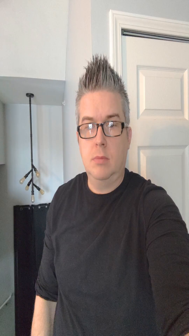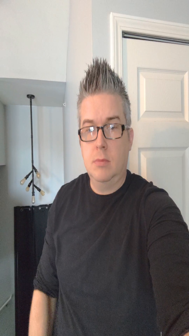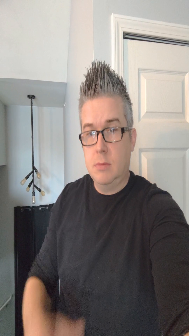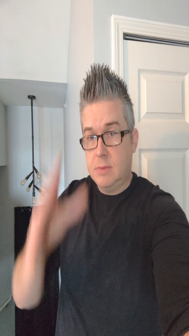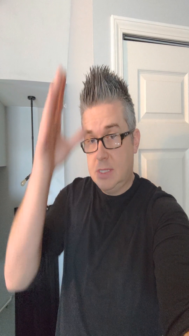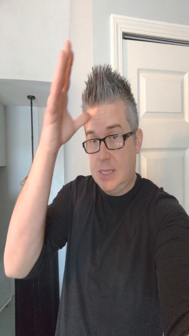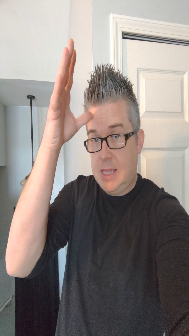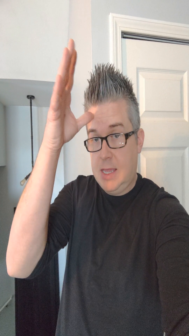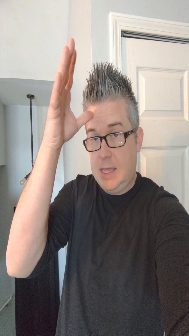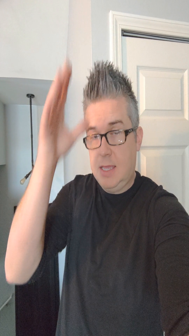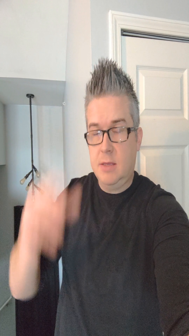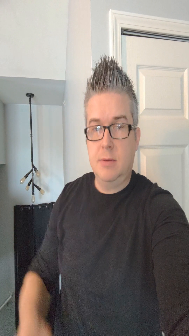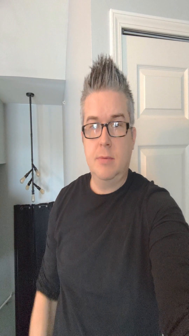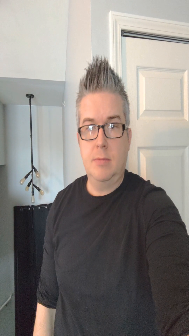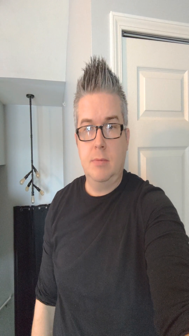dad